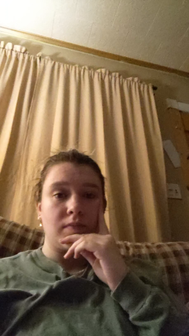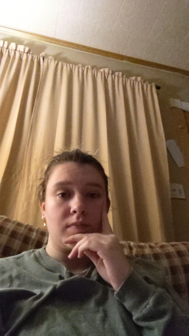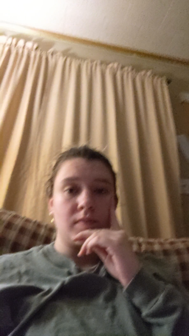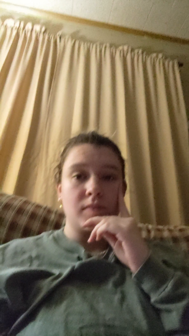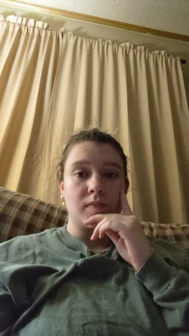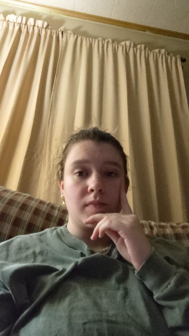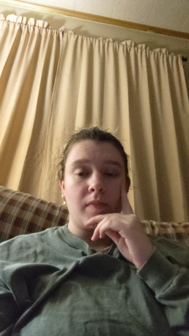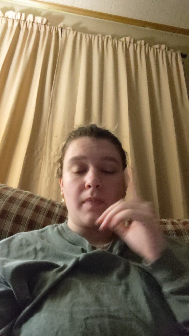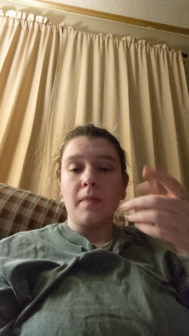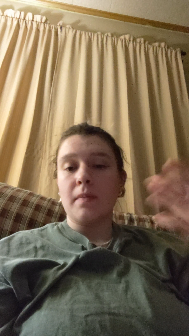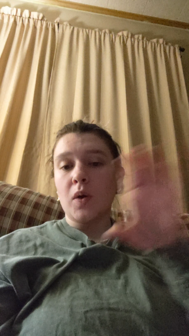pour